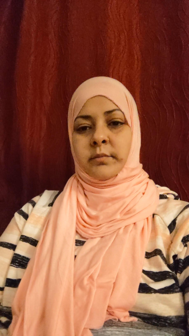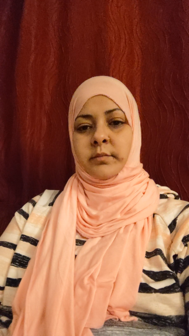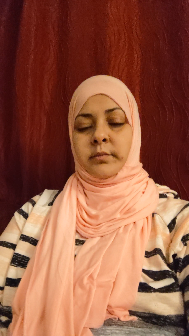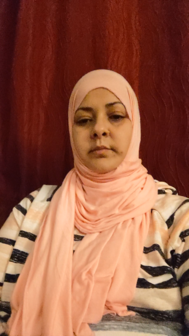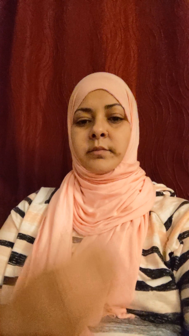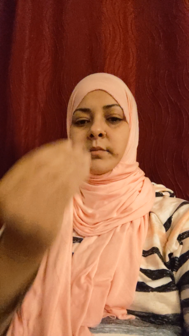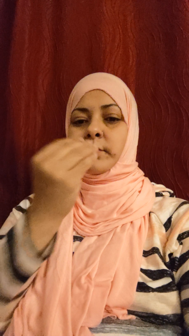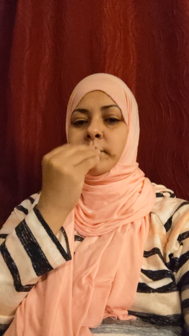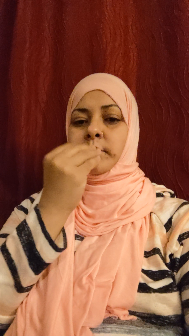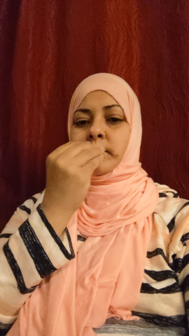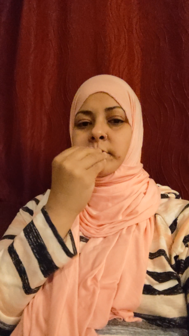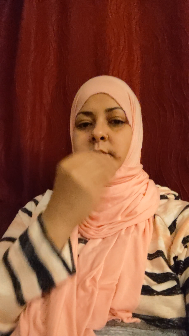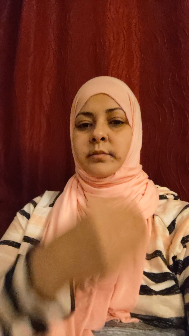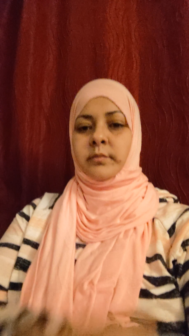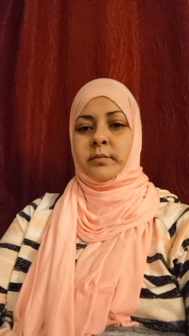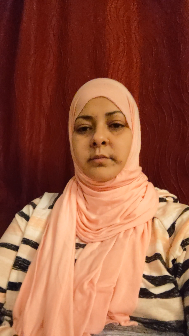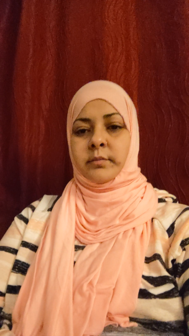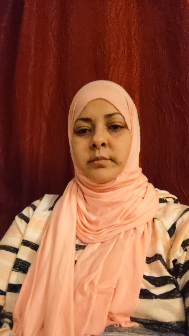eat